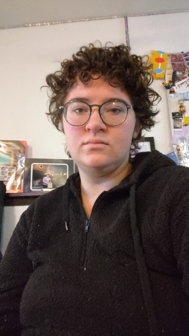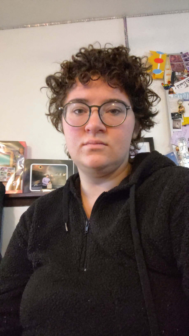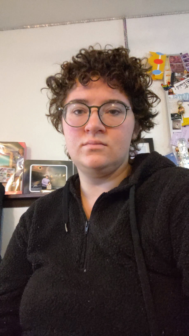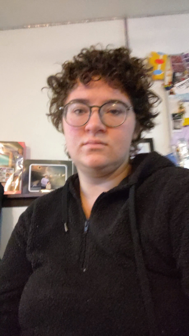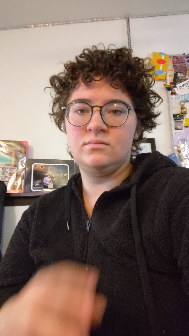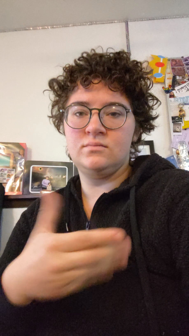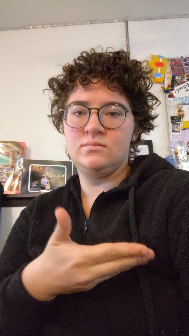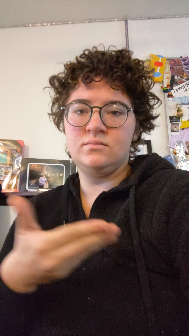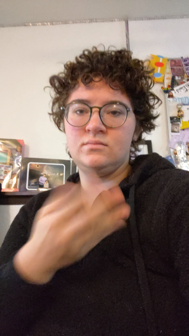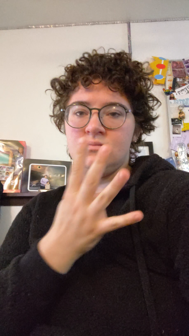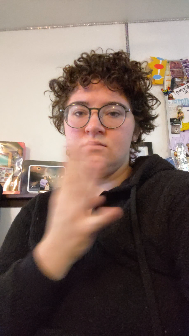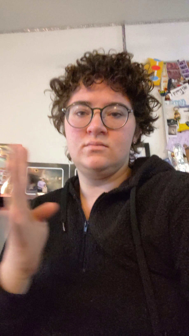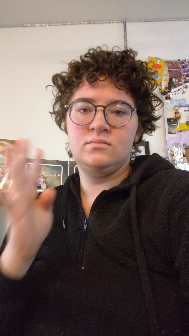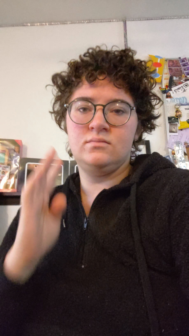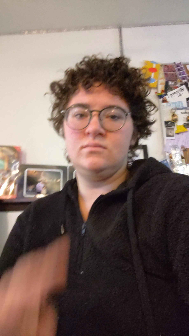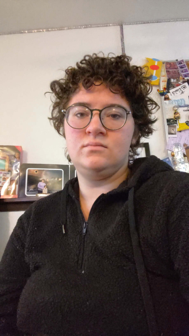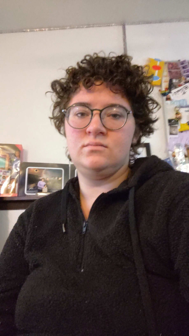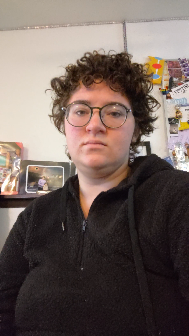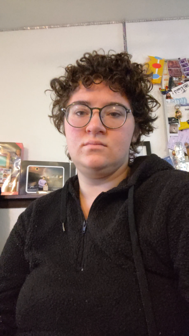crib